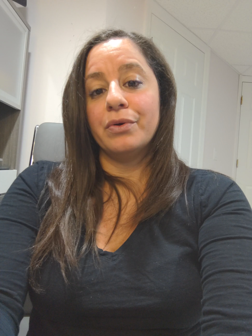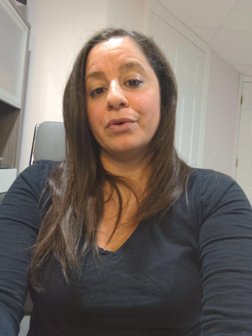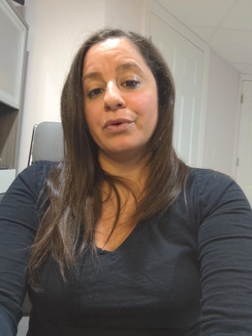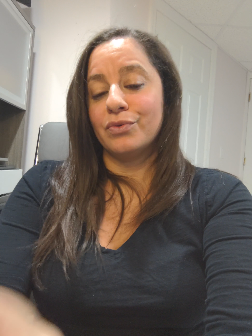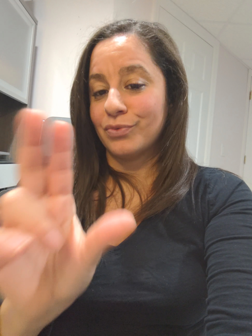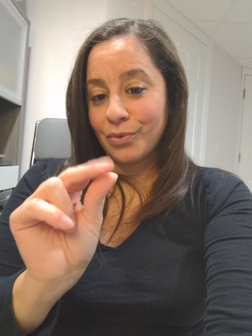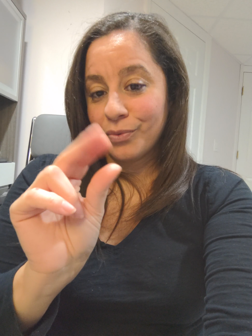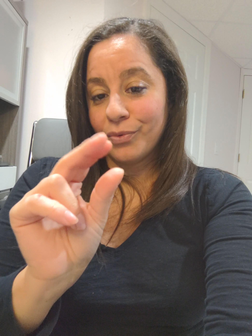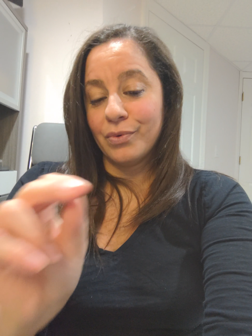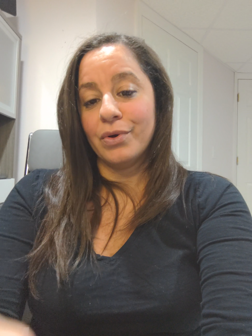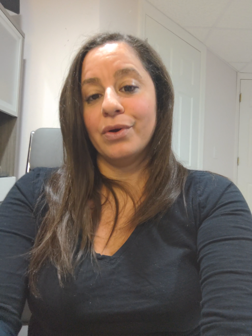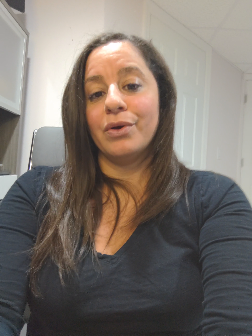no